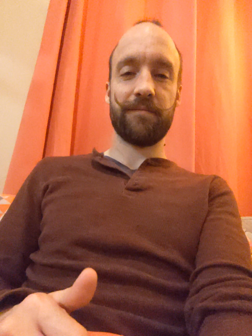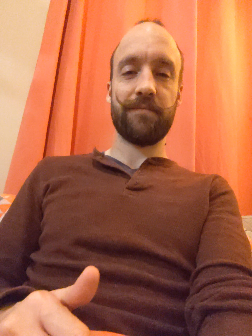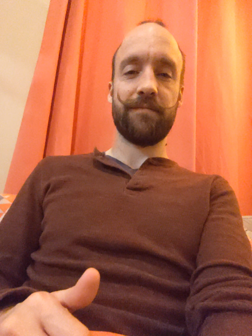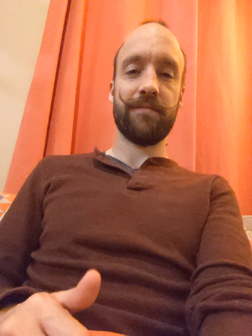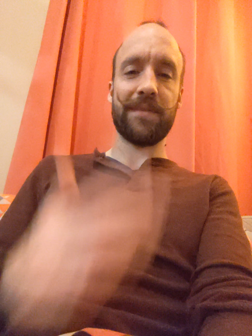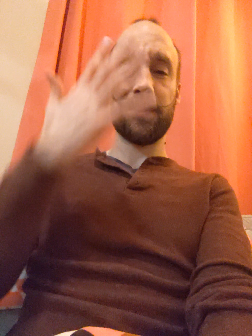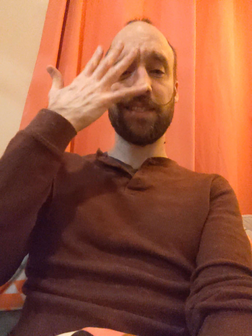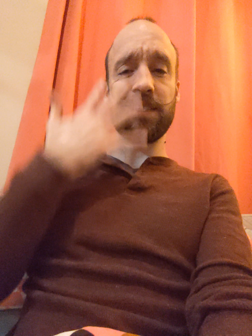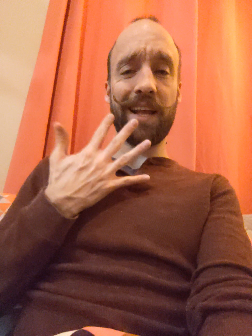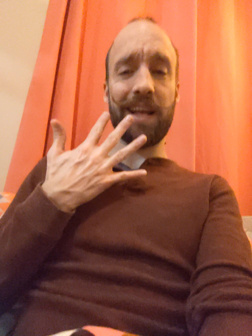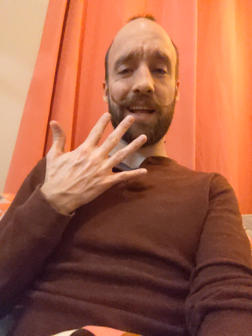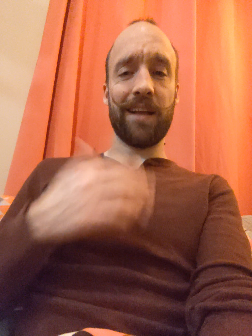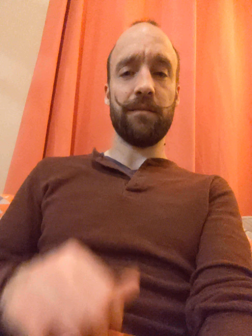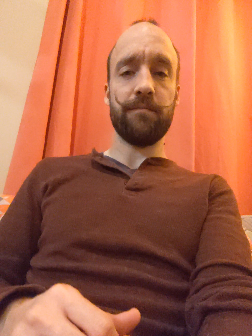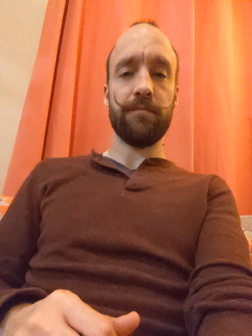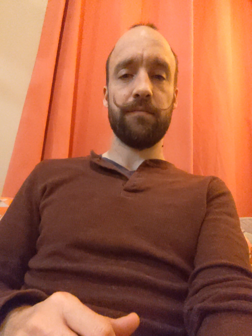sad